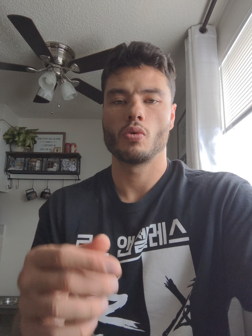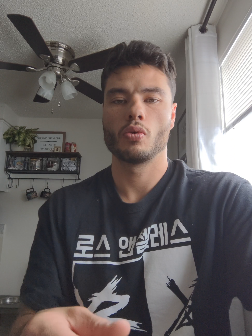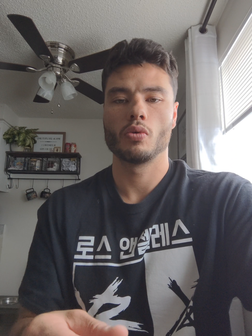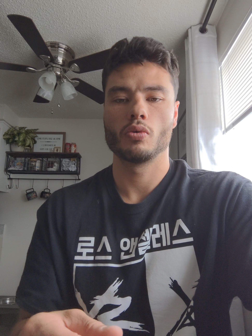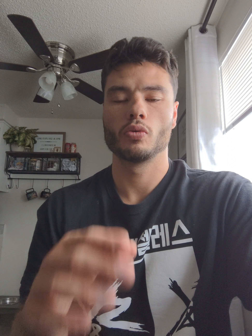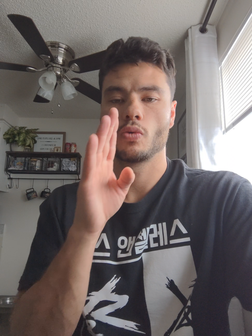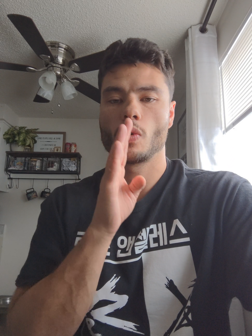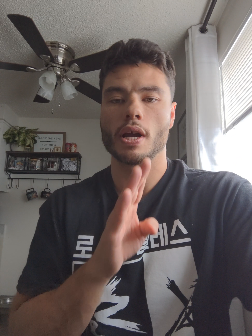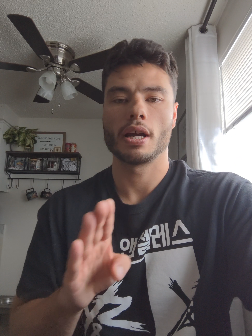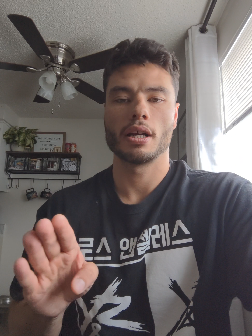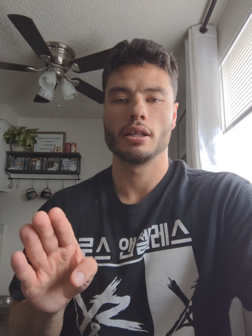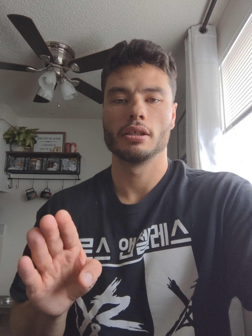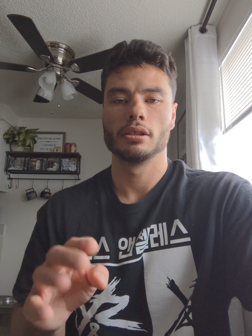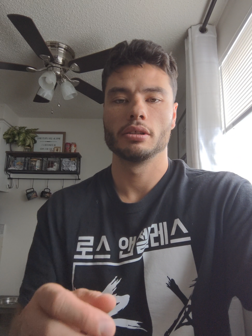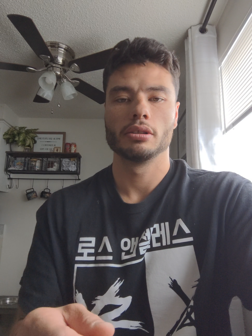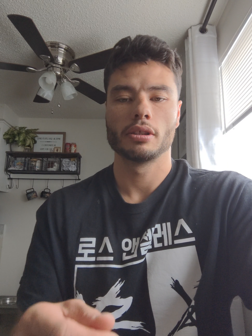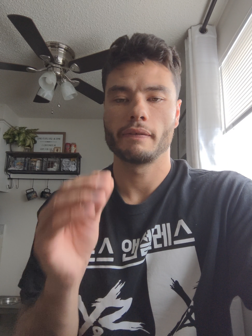quiet